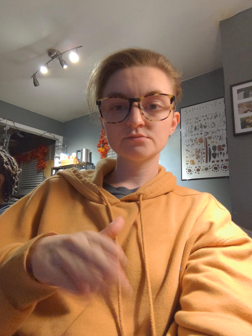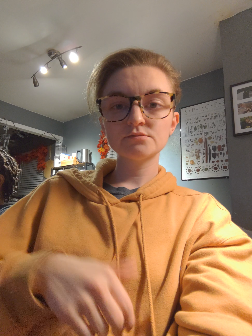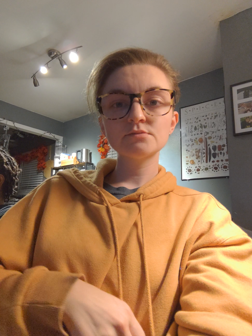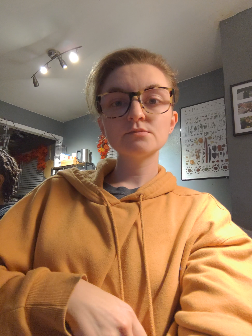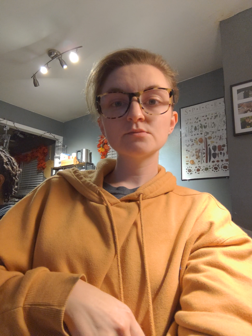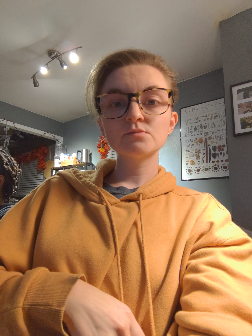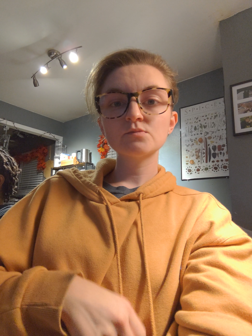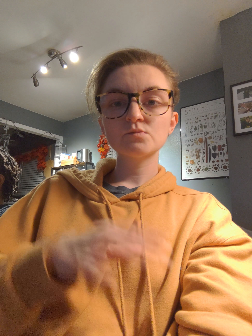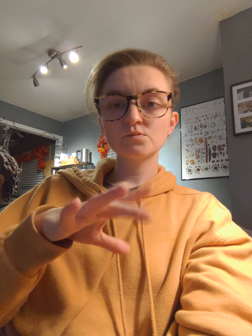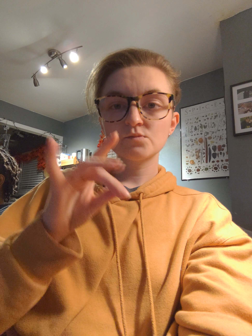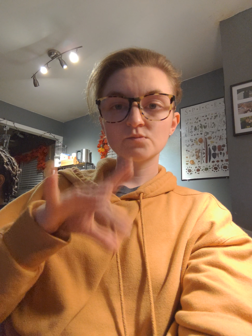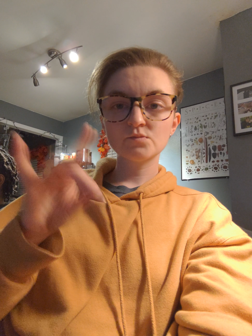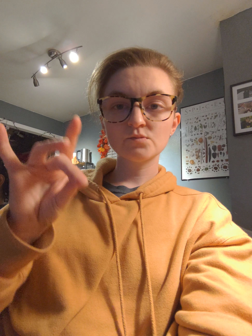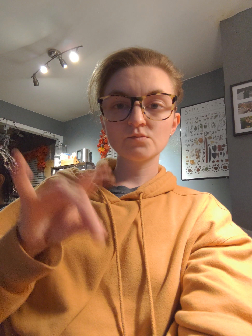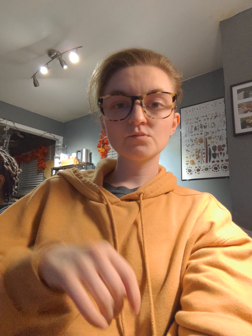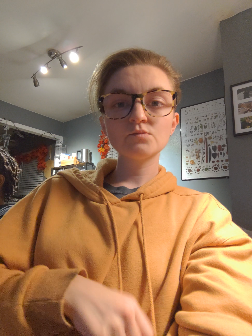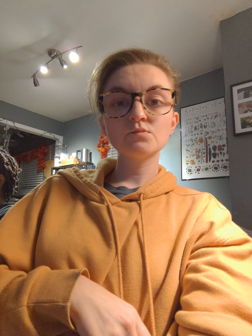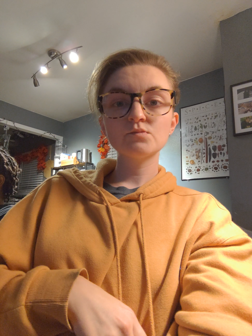choose